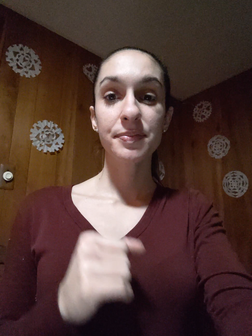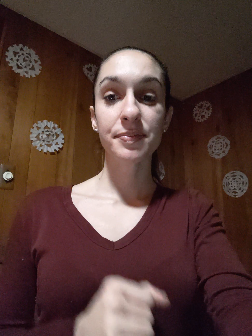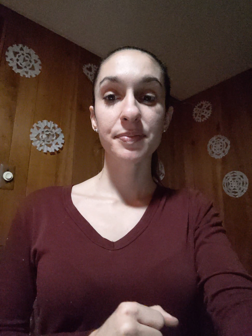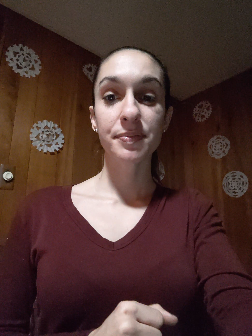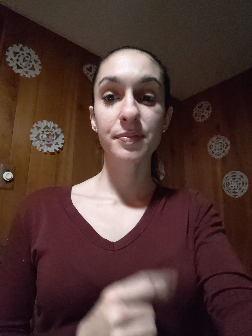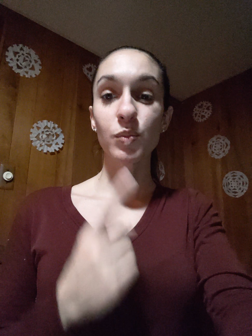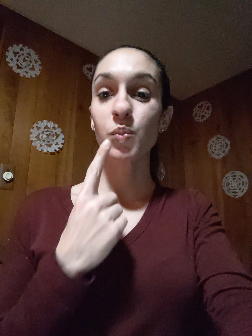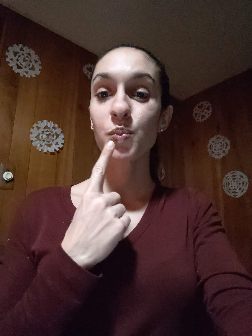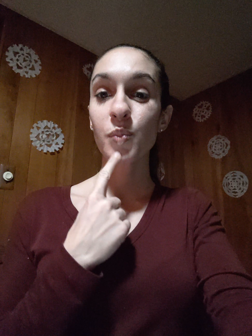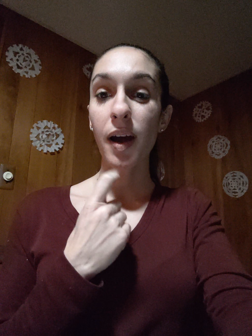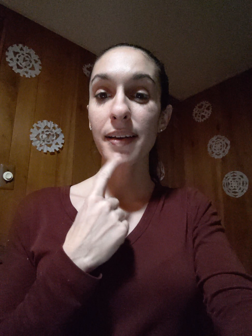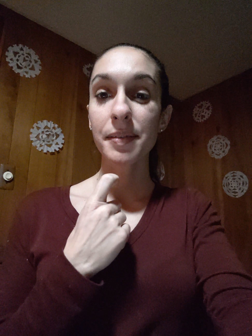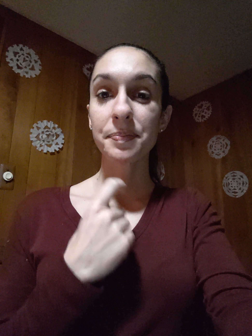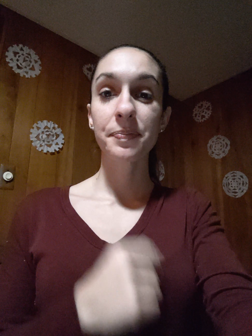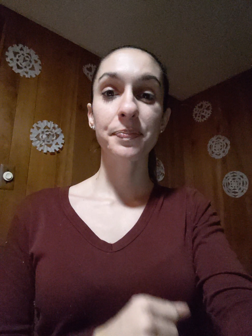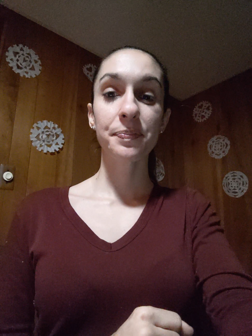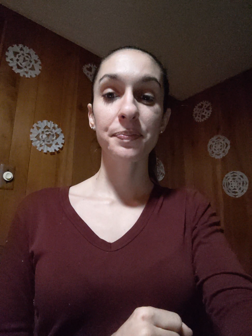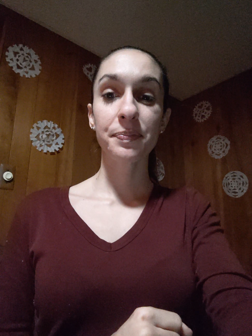red